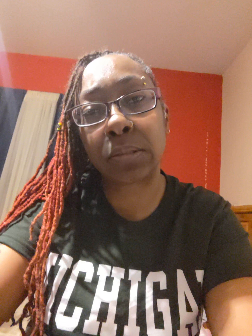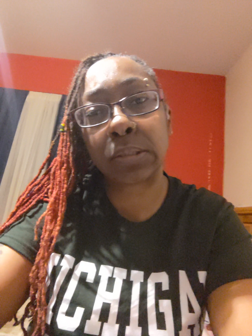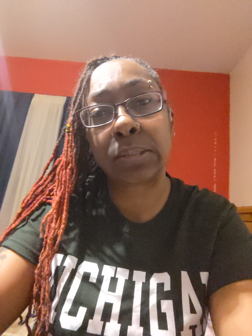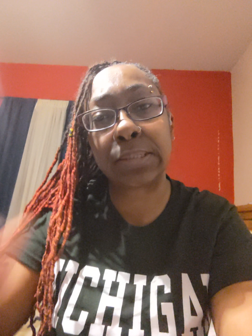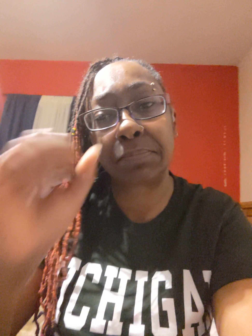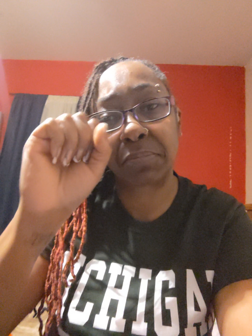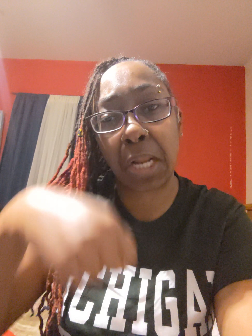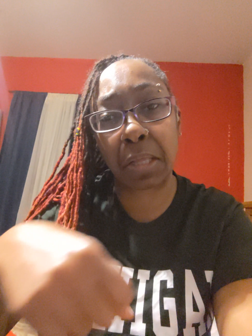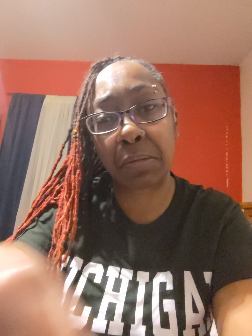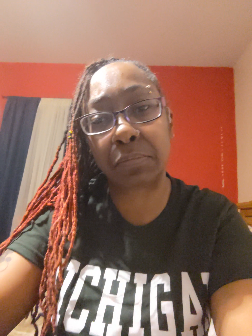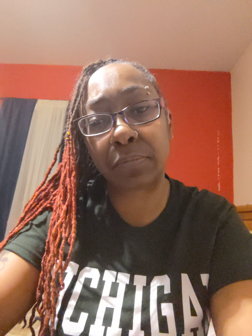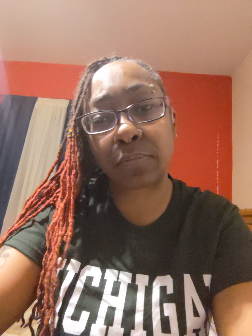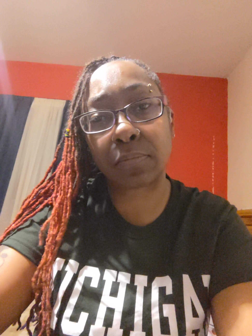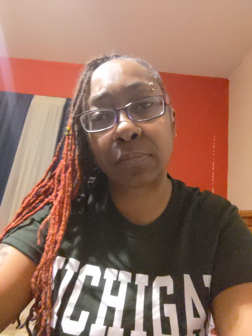can